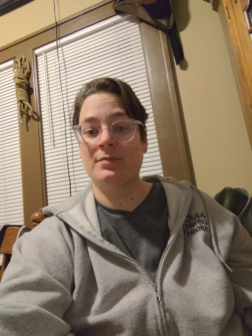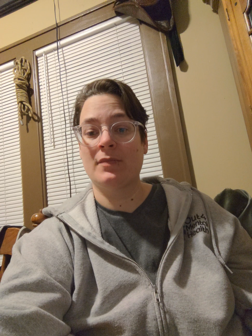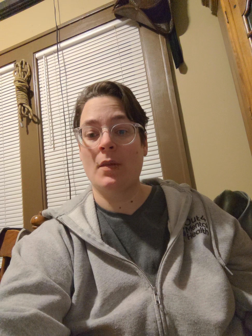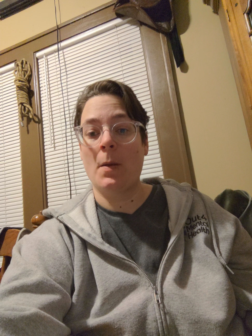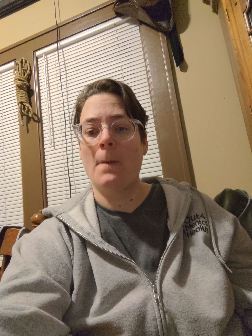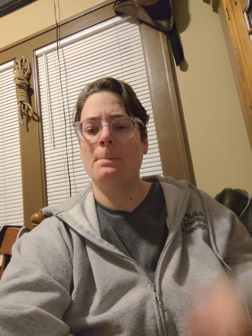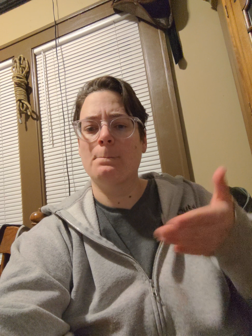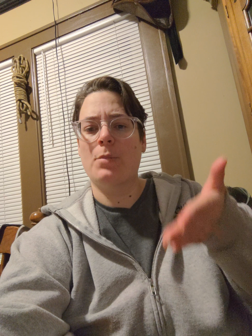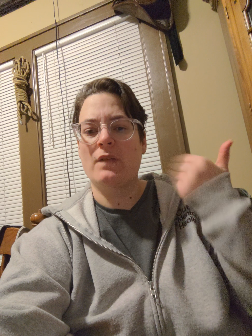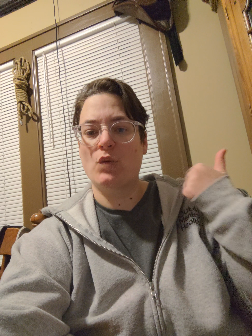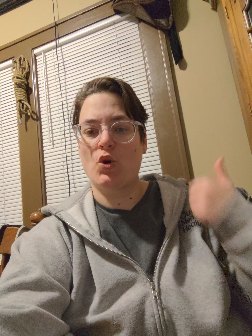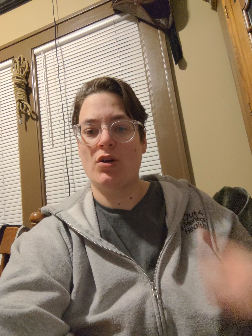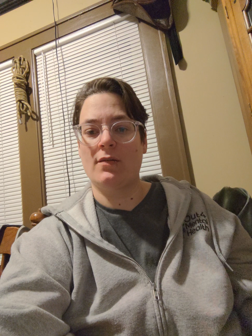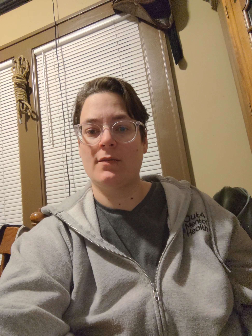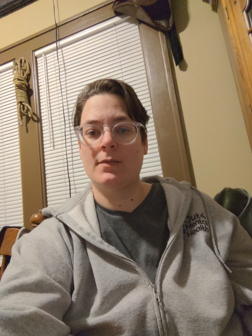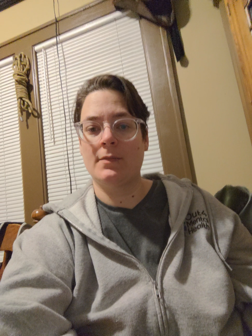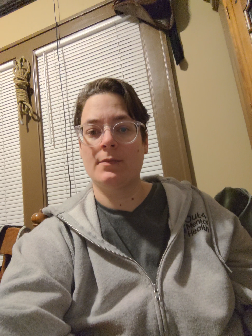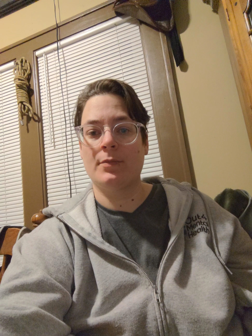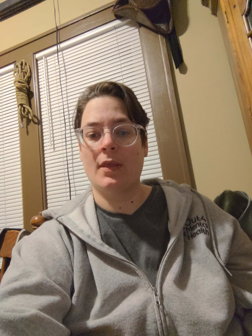before